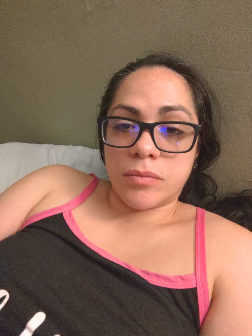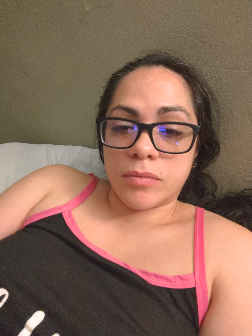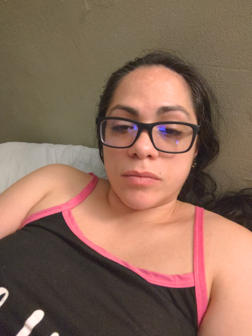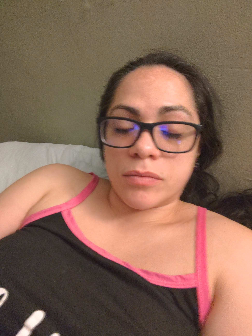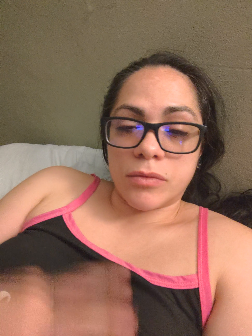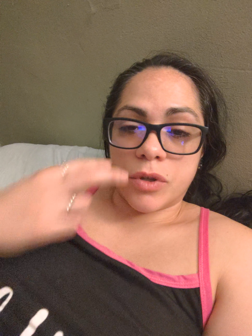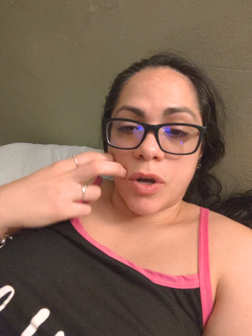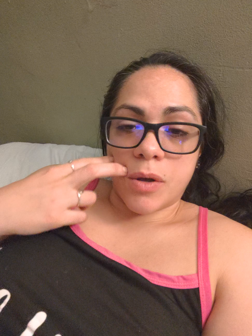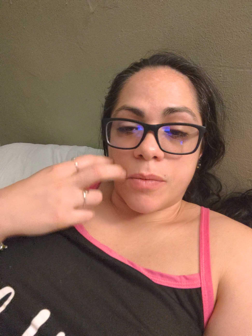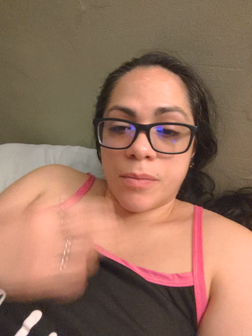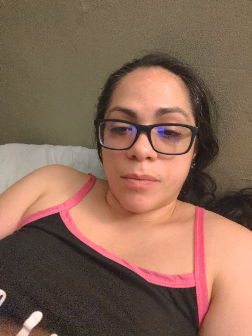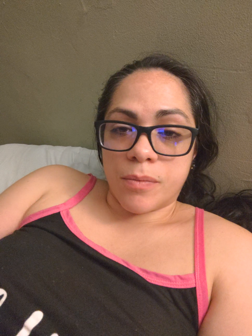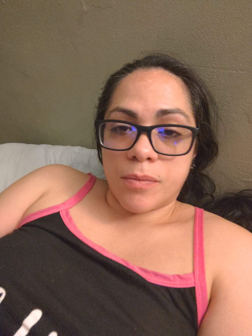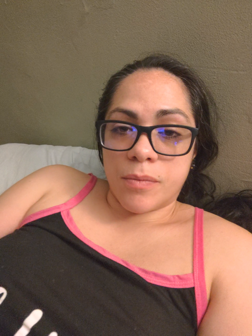gum